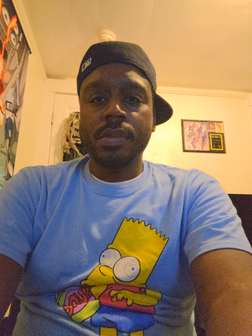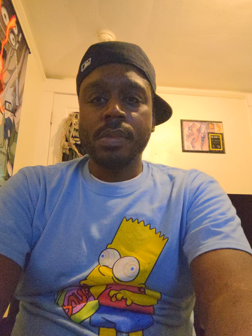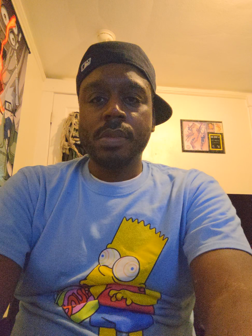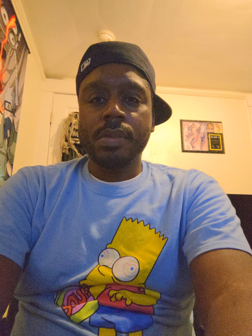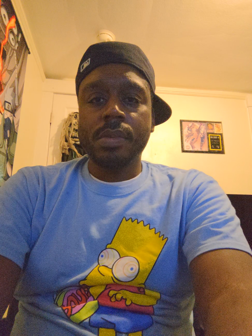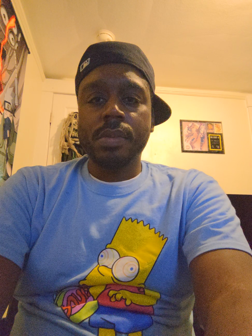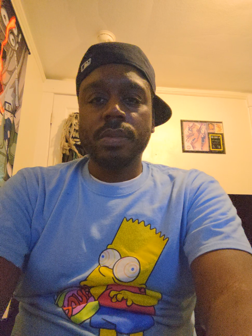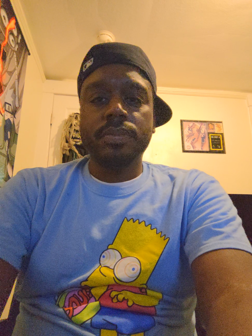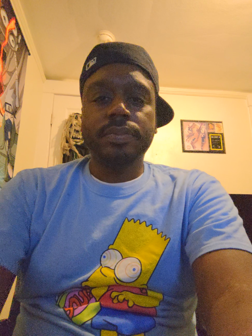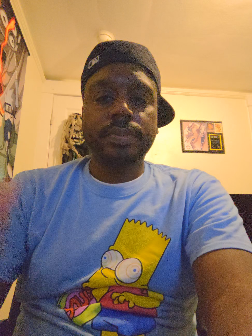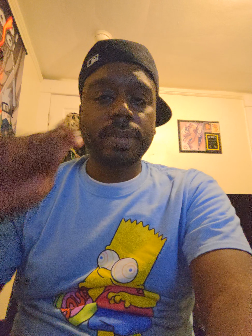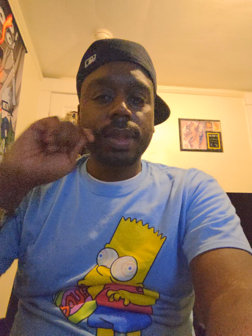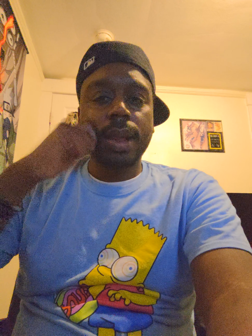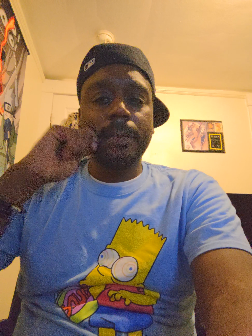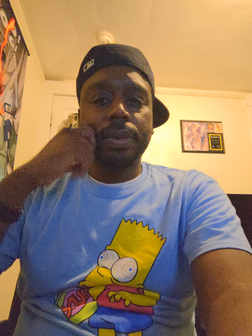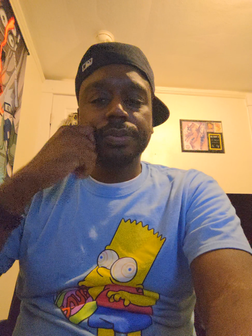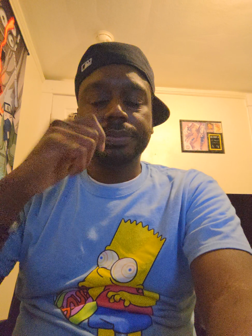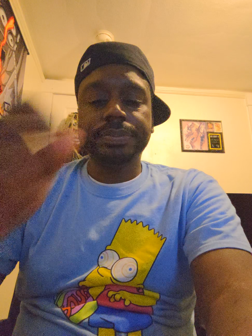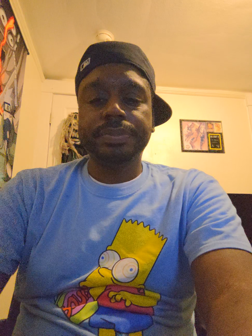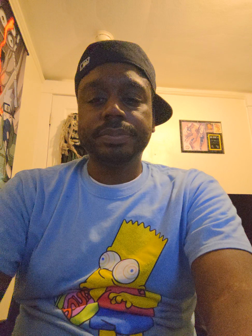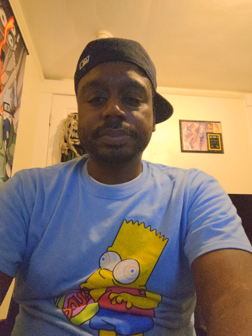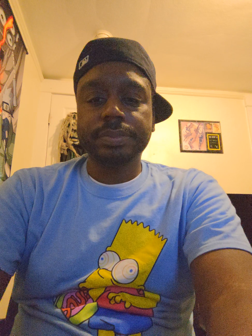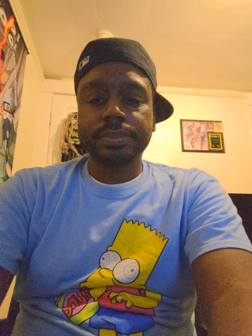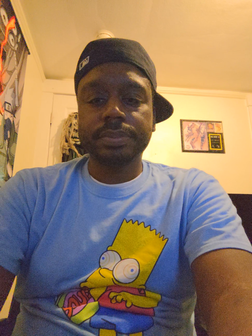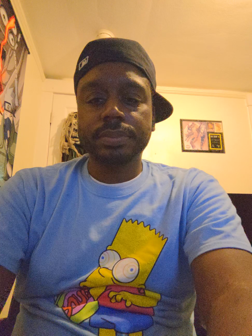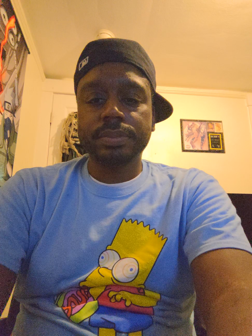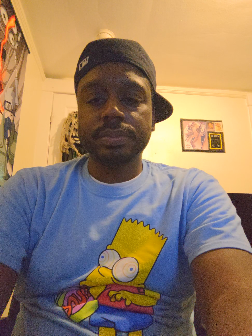apple